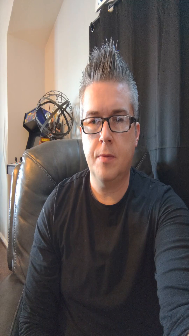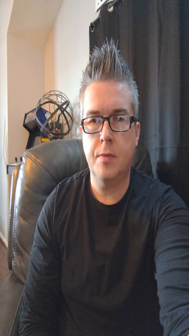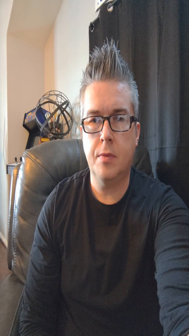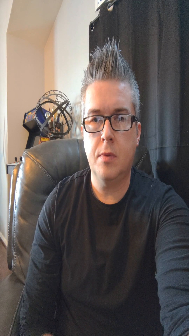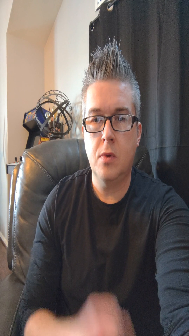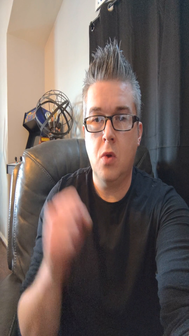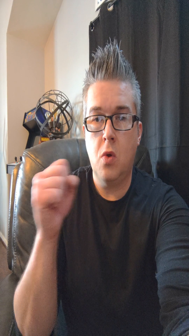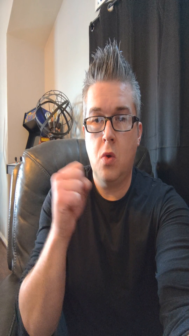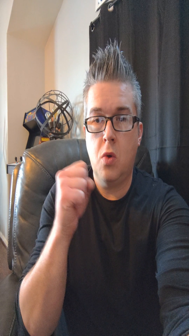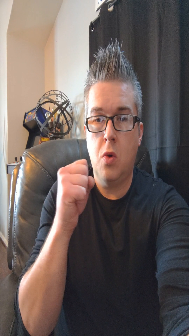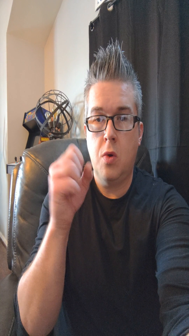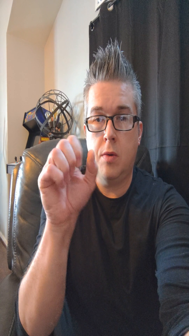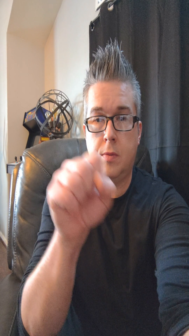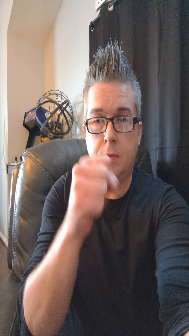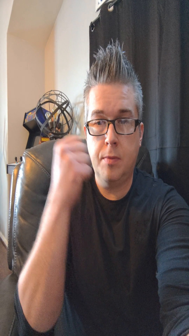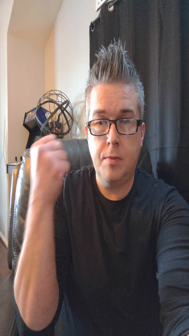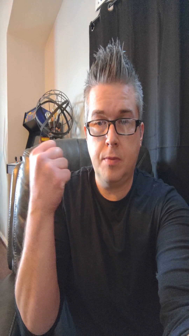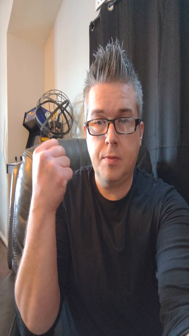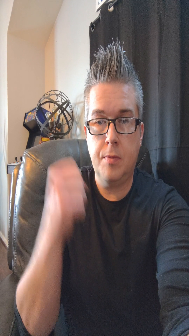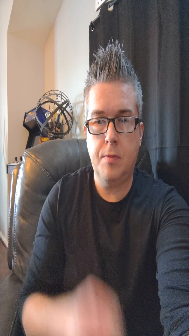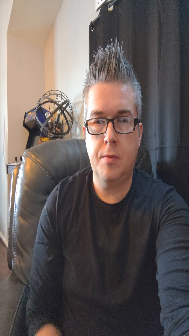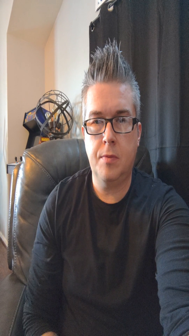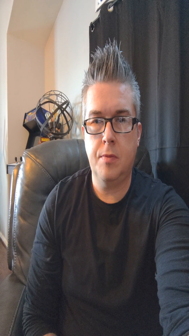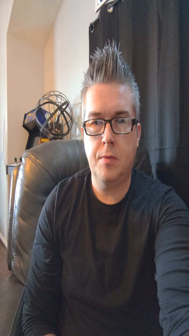refrigerator